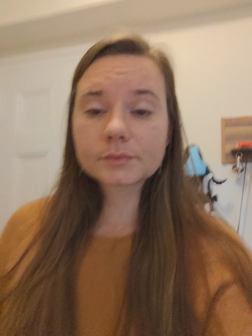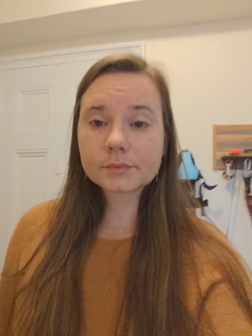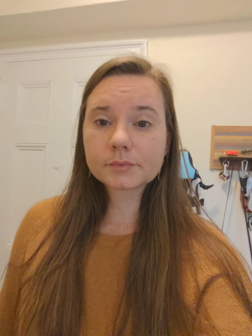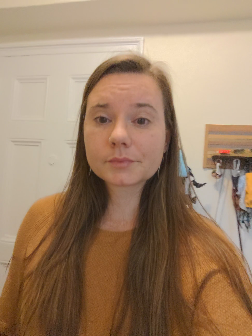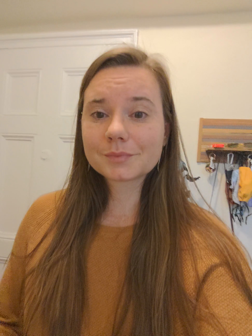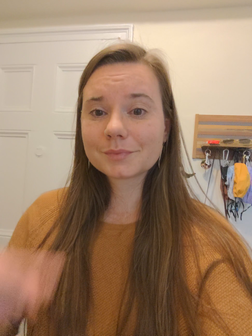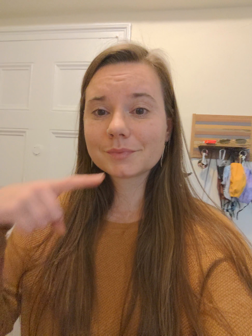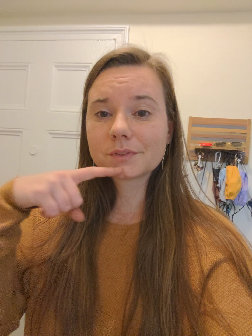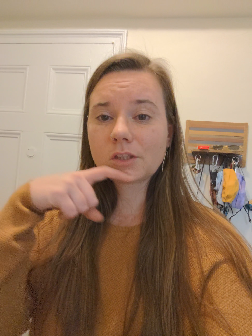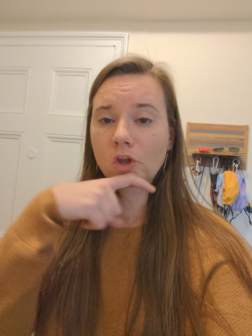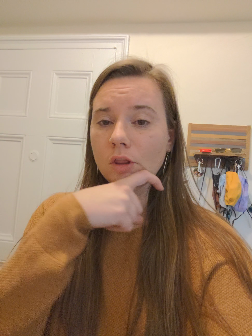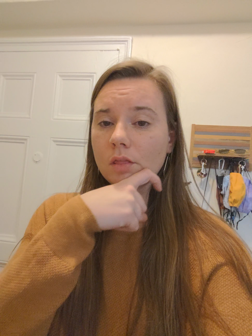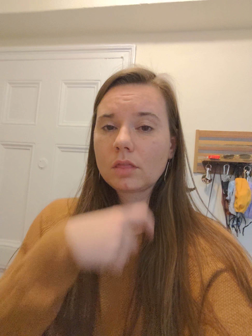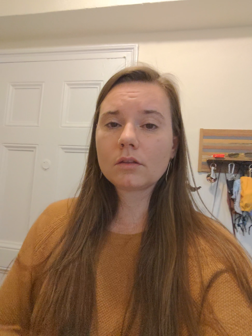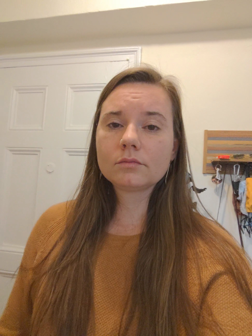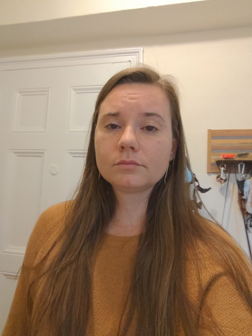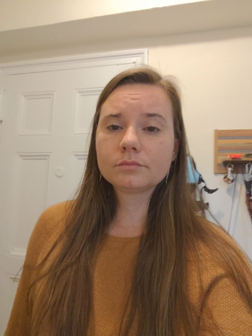cereal